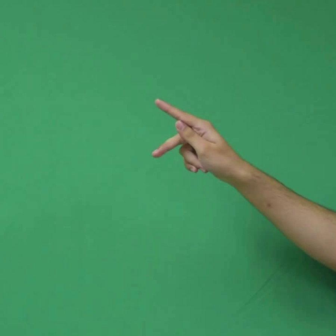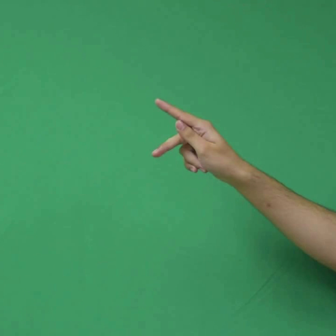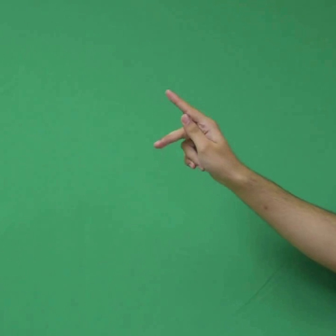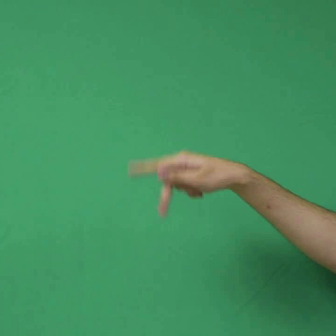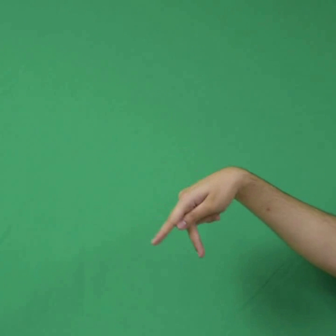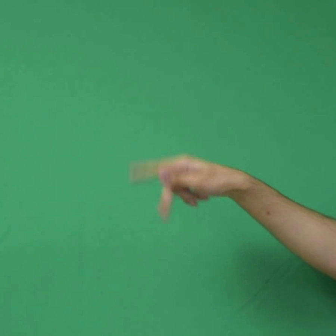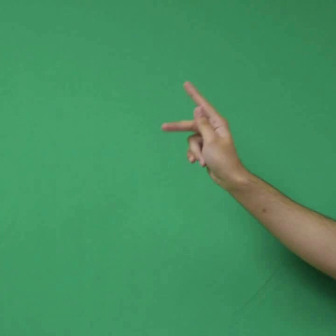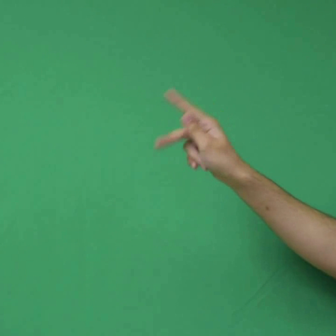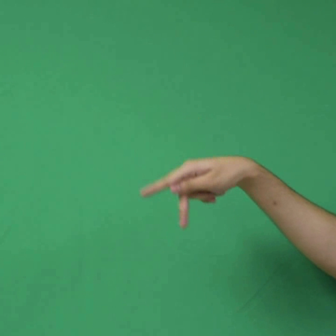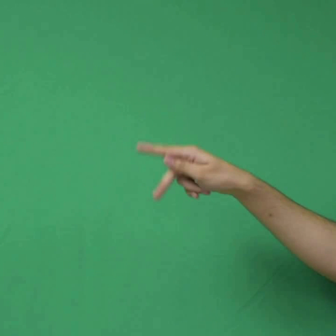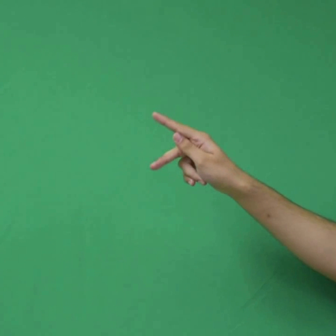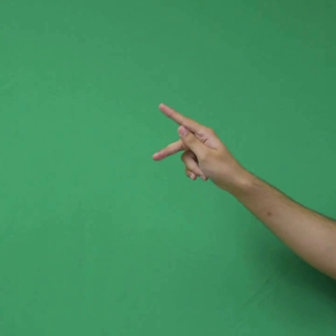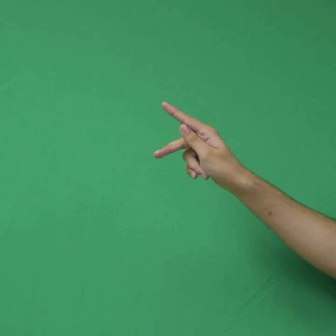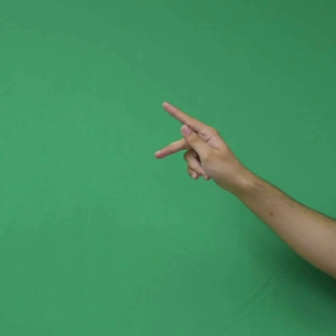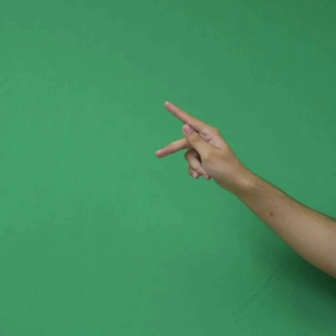K